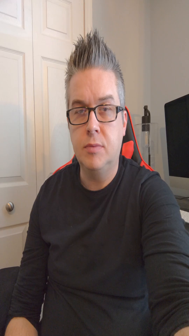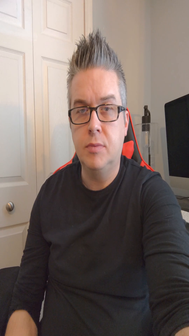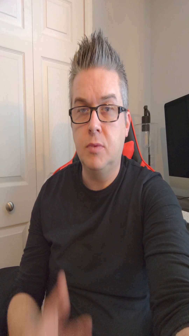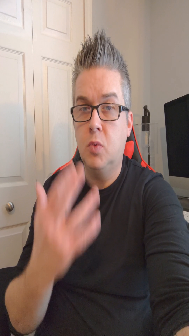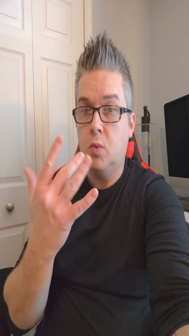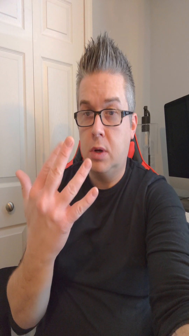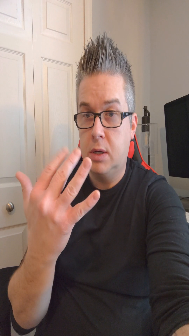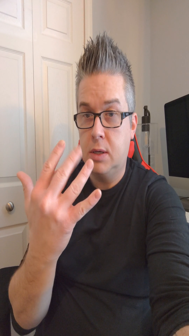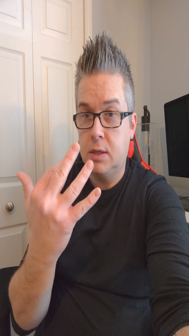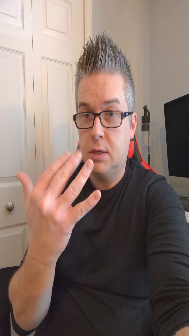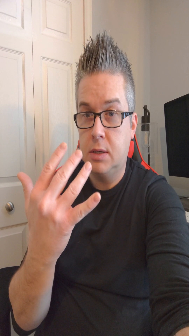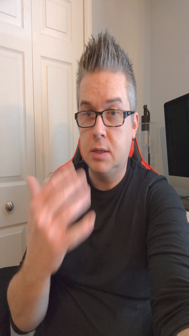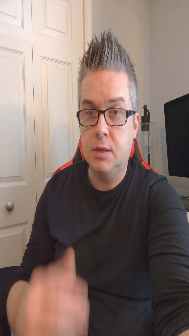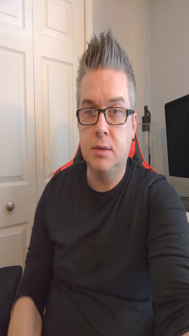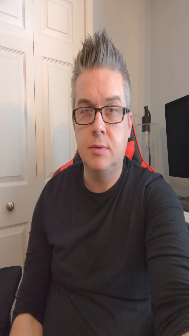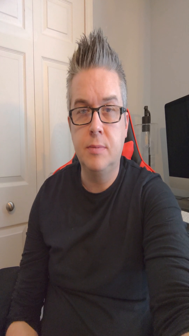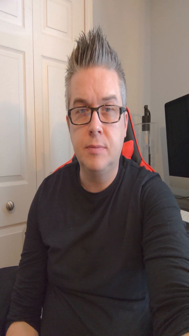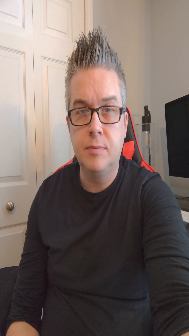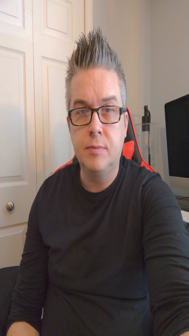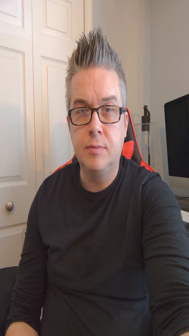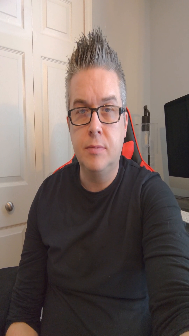wait